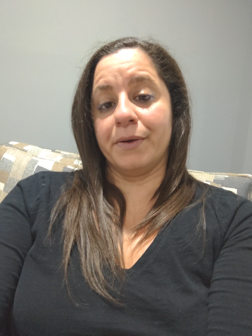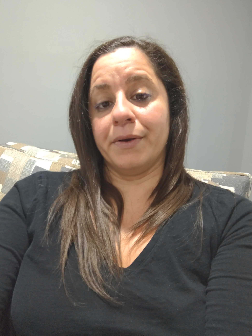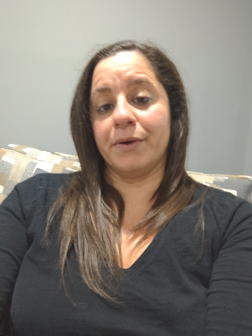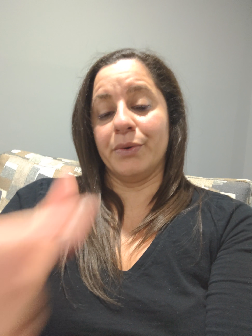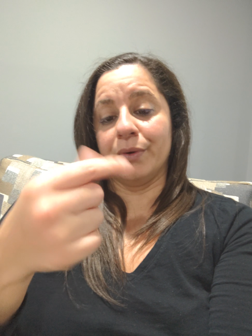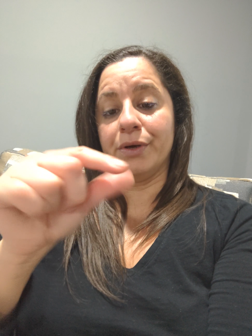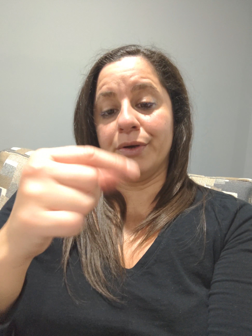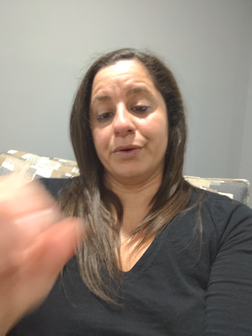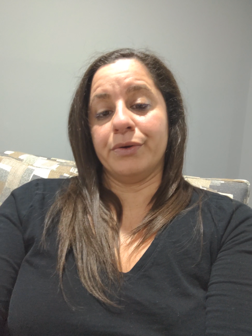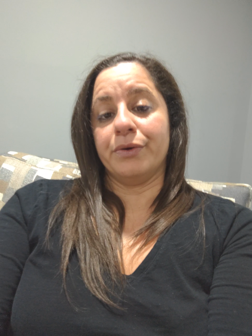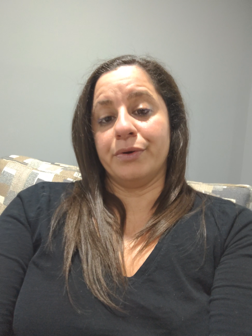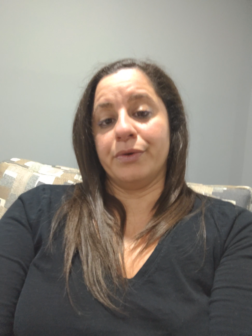green